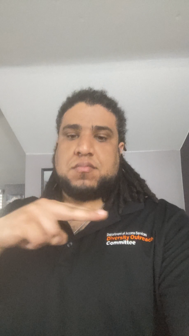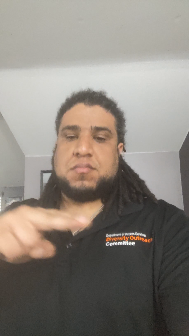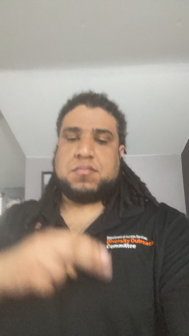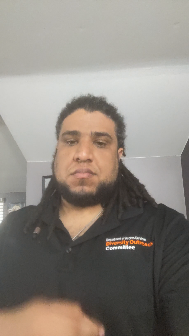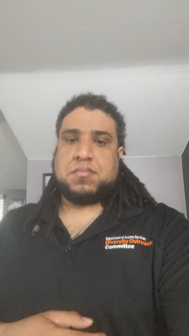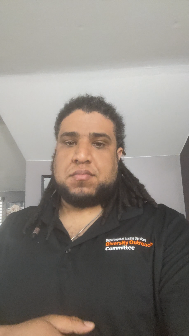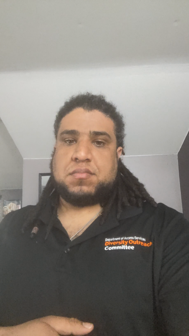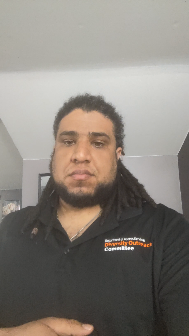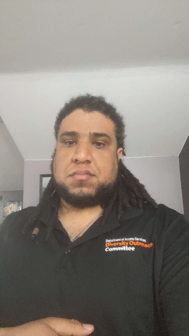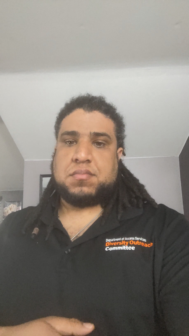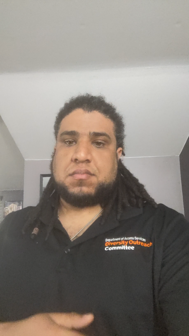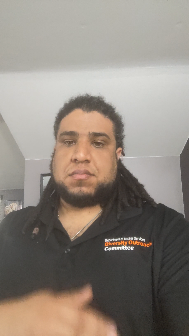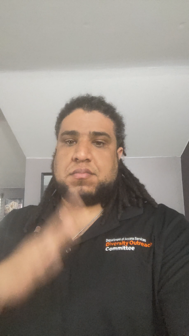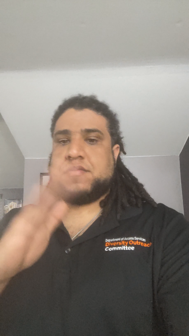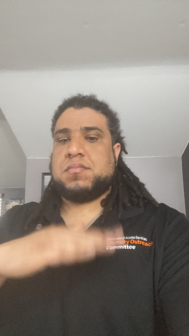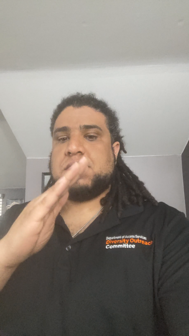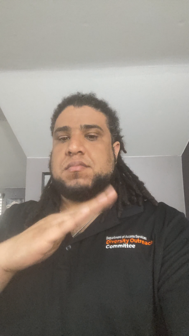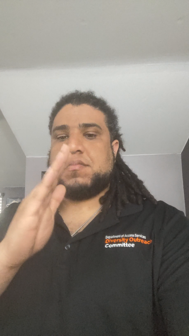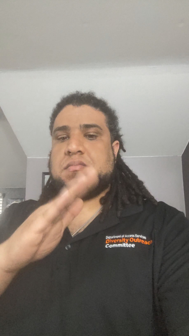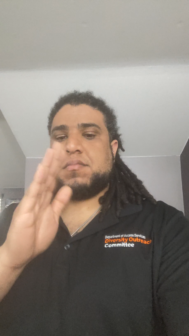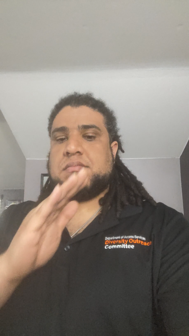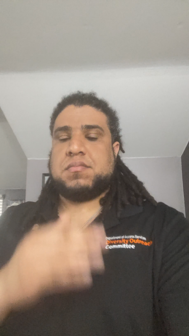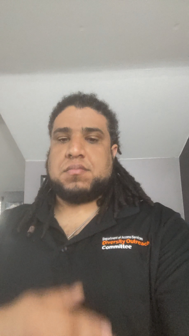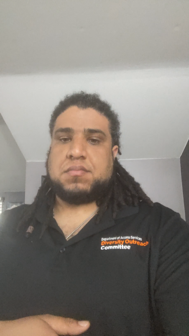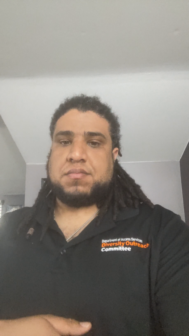clap